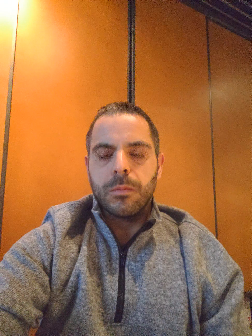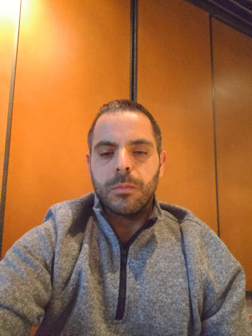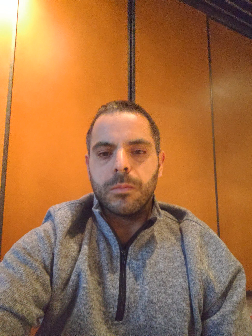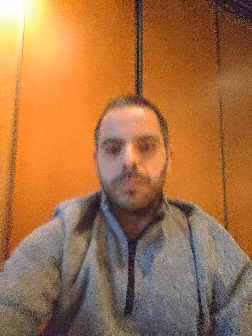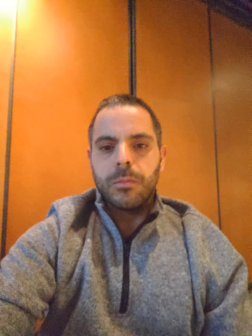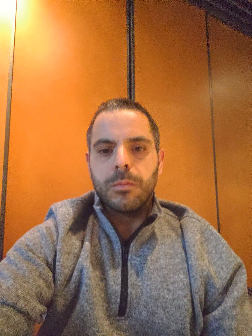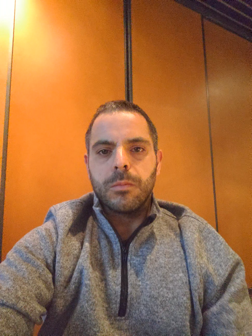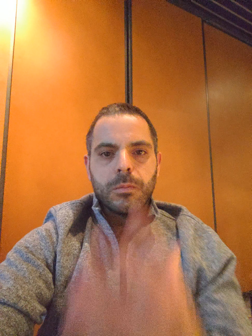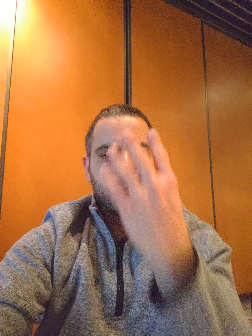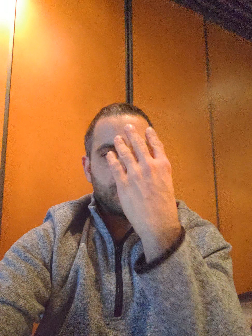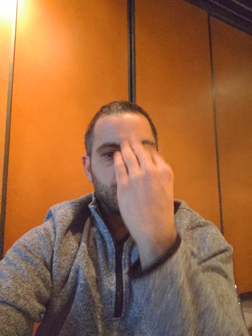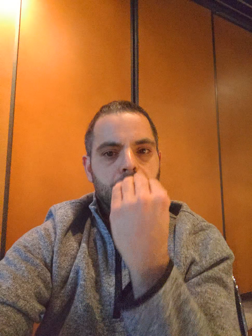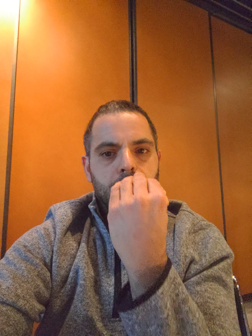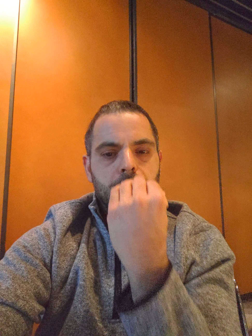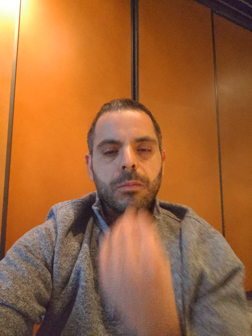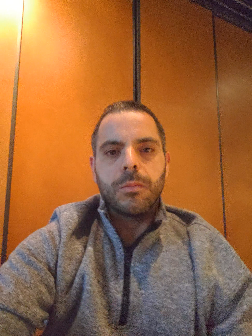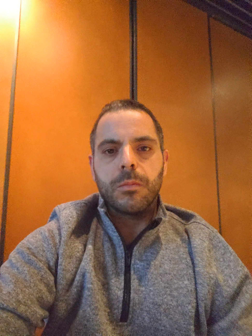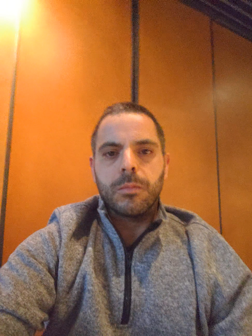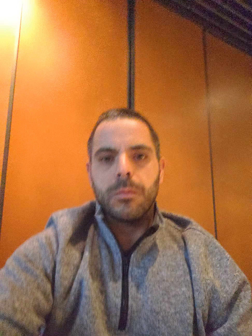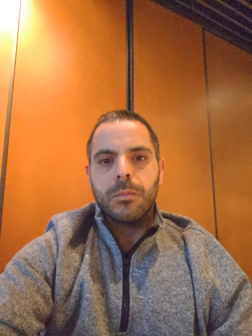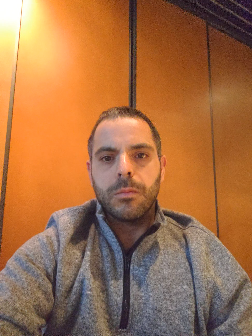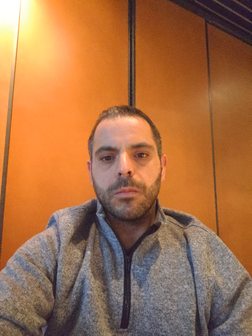sleep